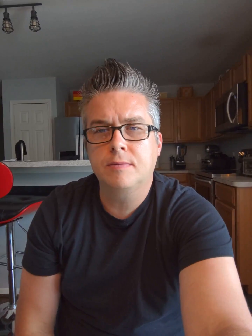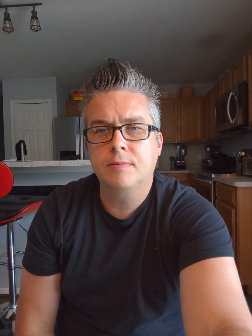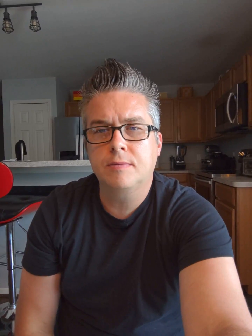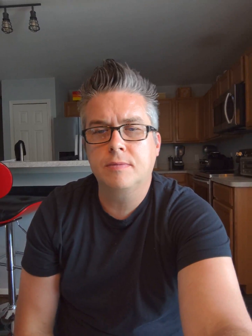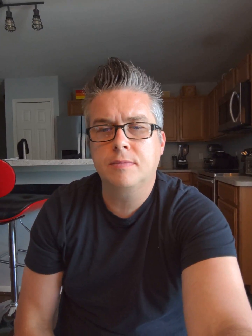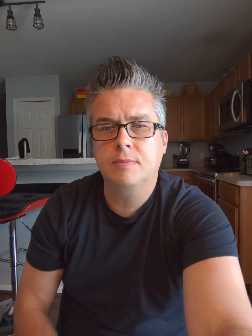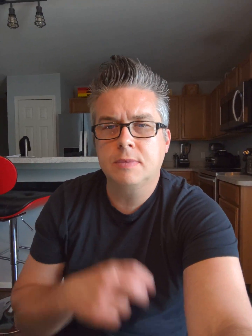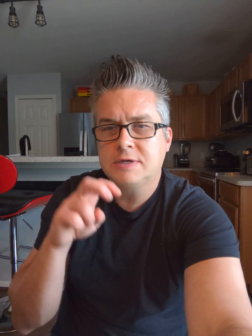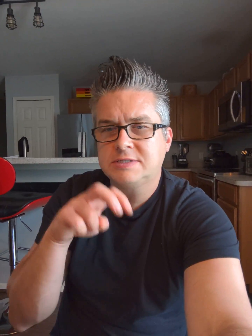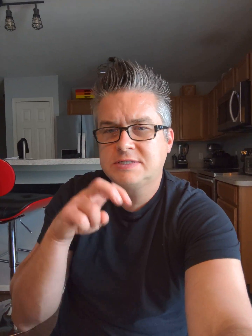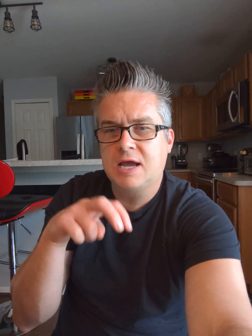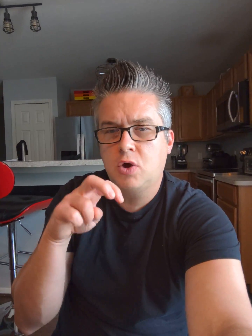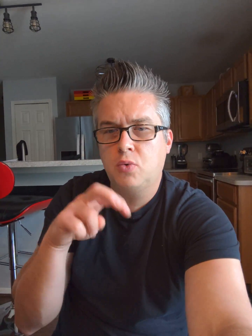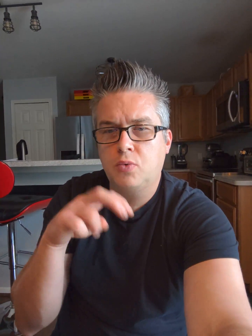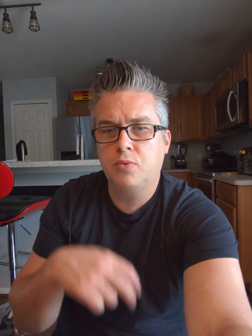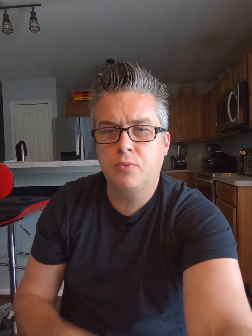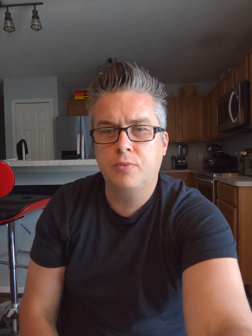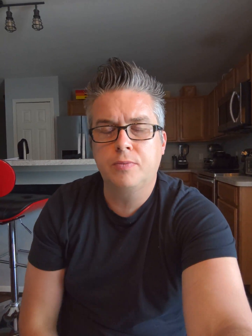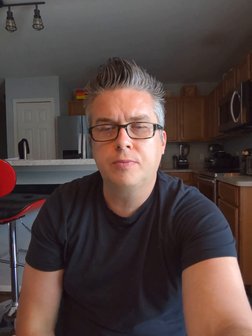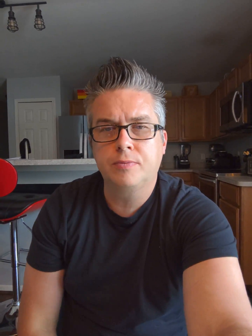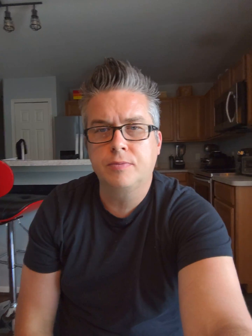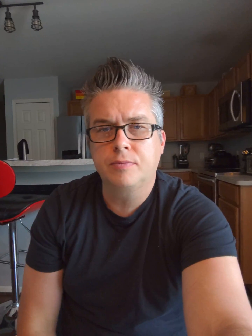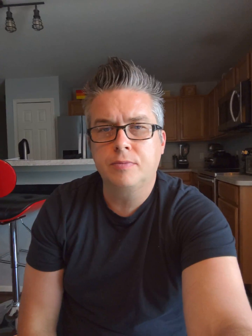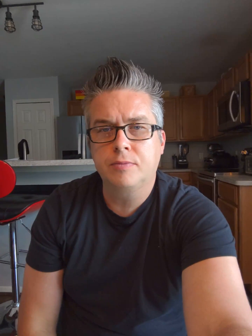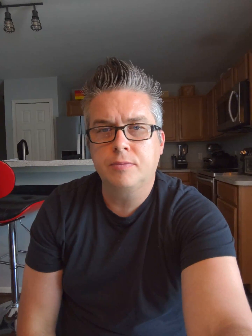potato